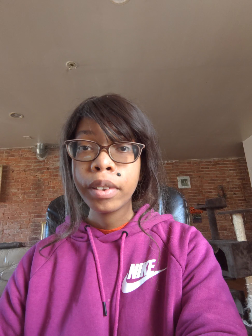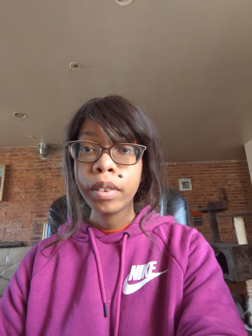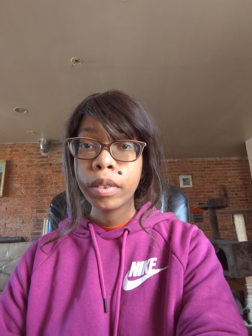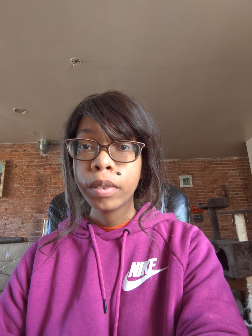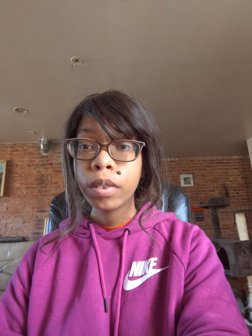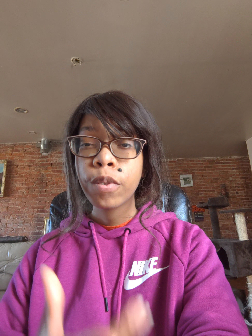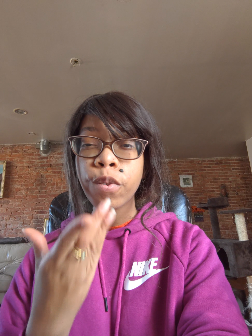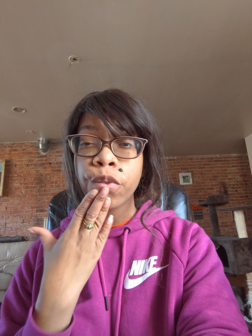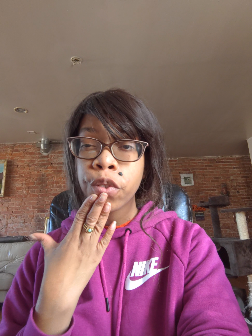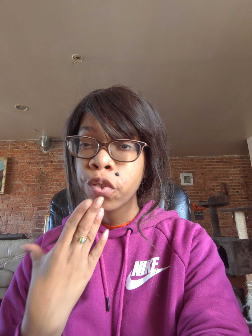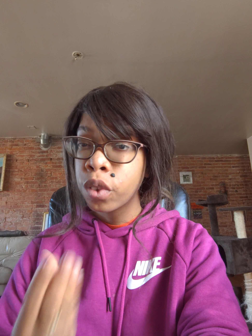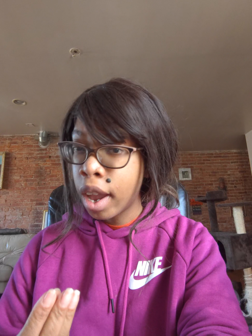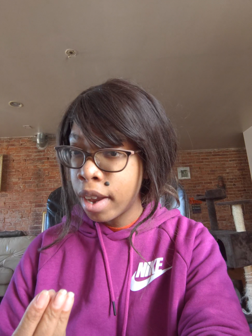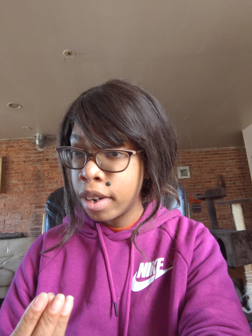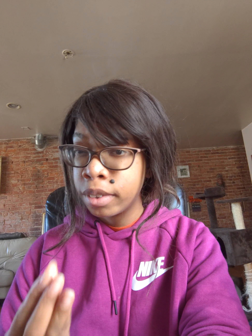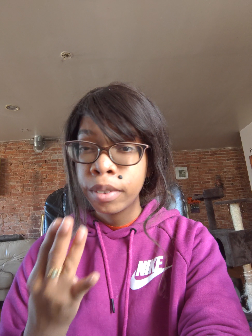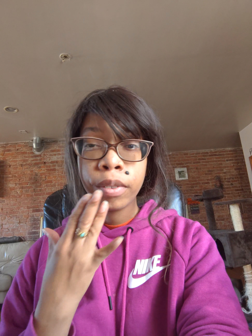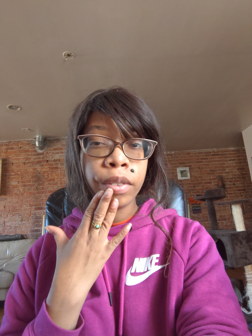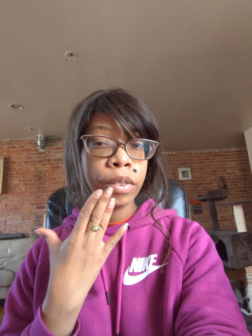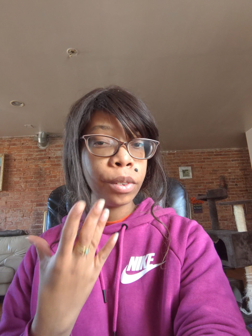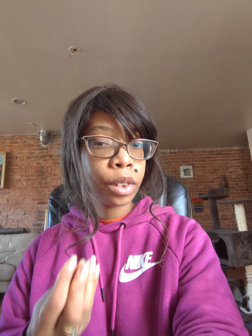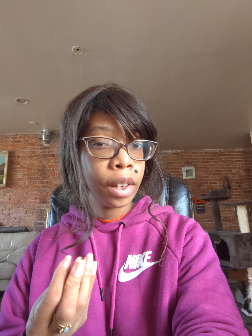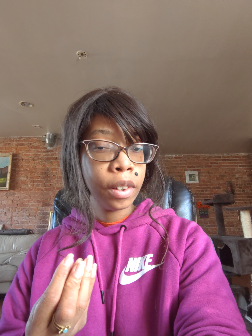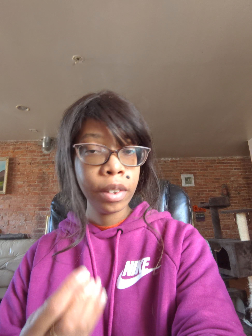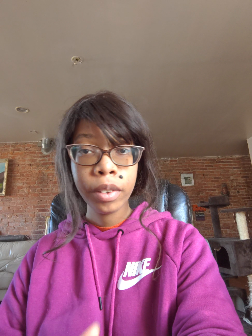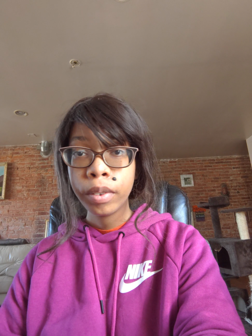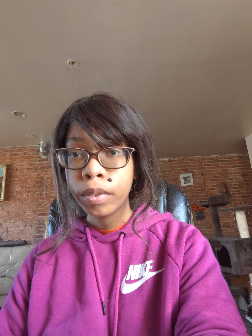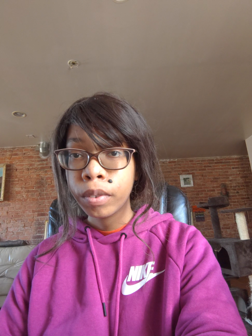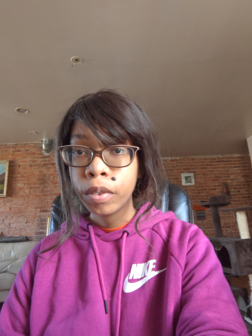wet